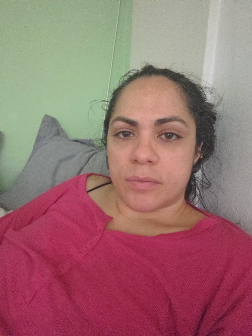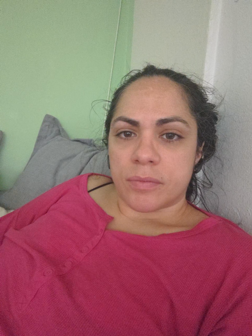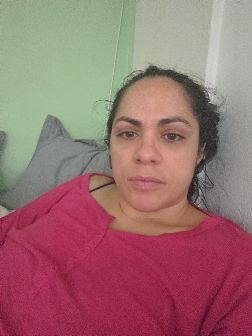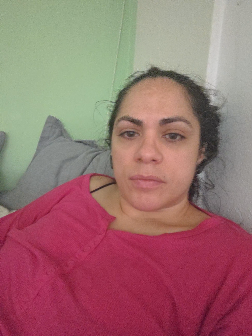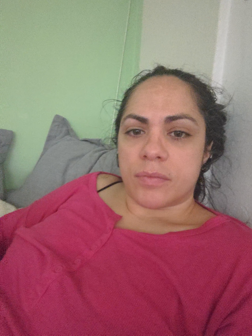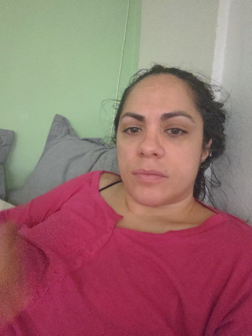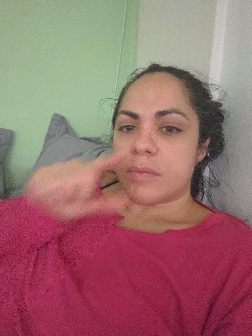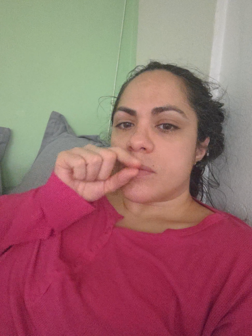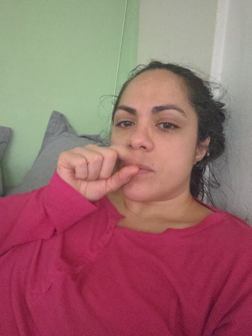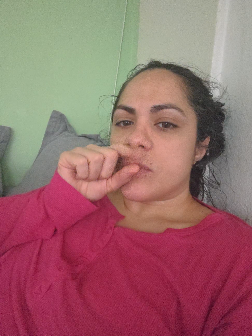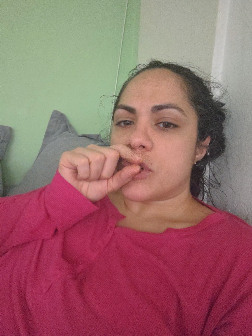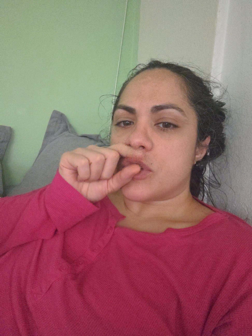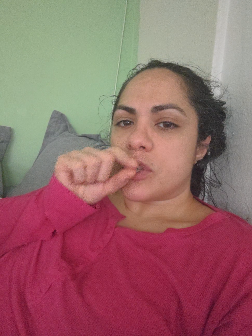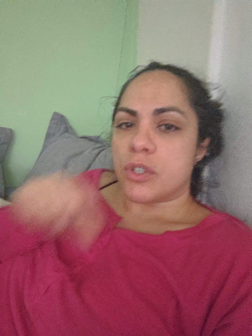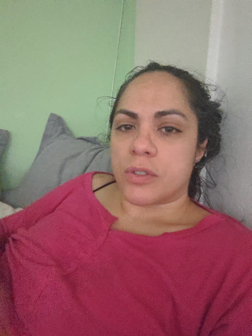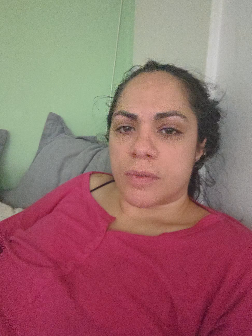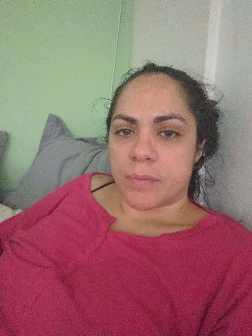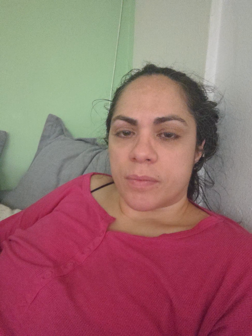bird